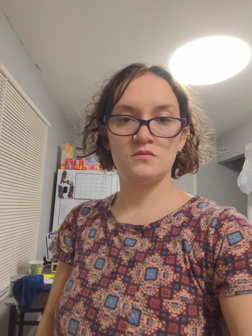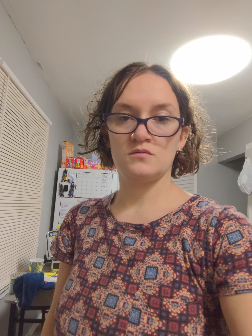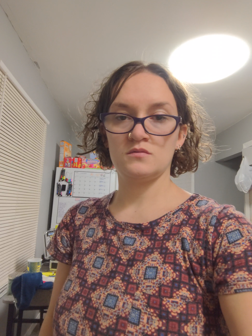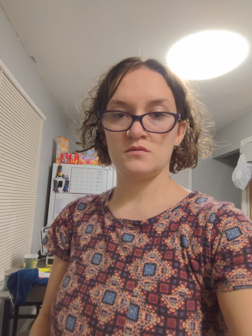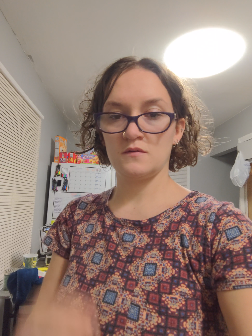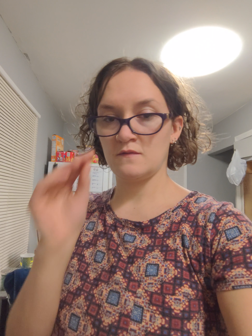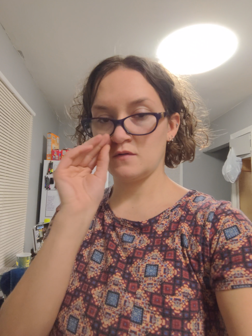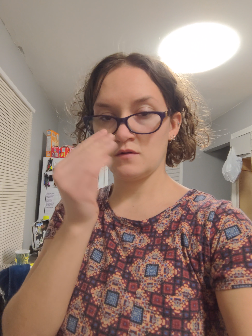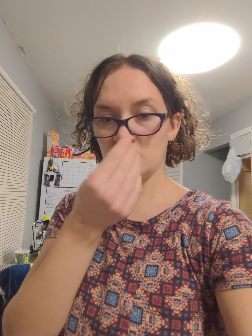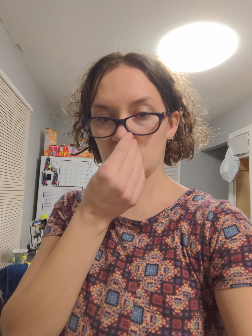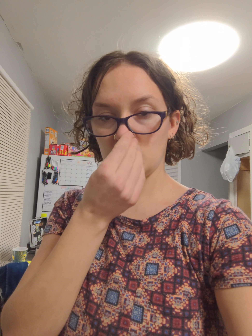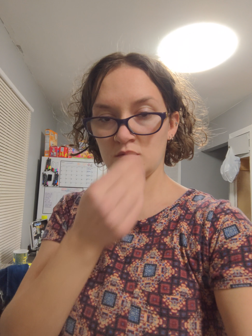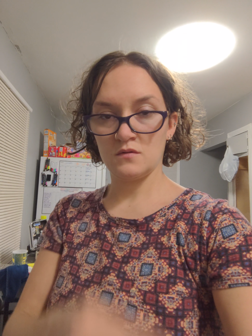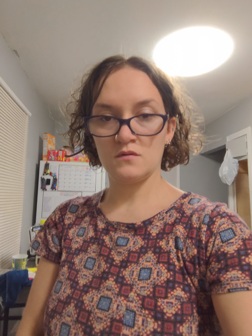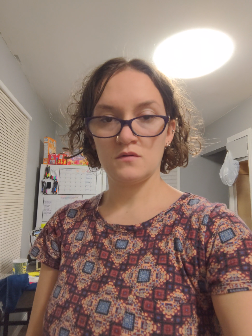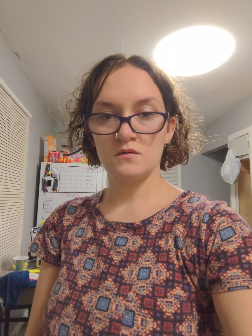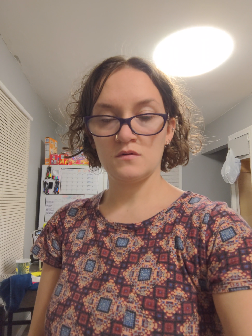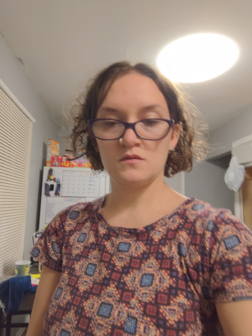flower